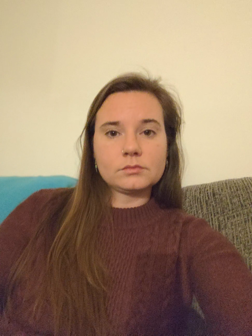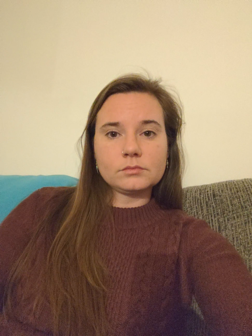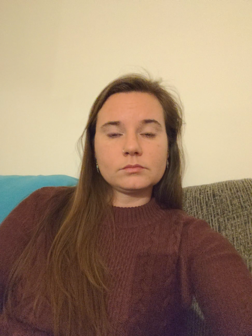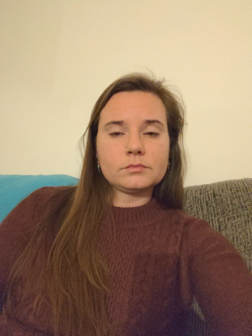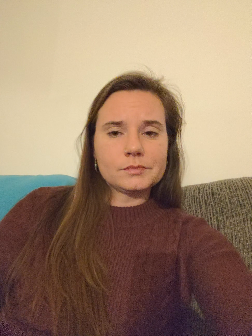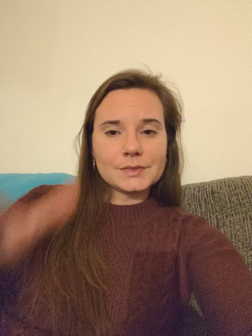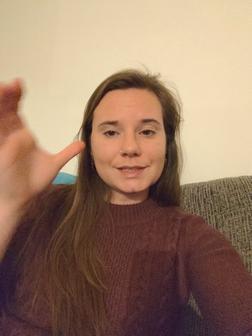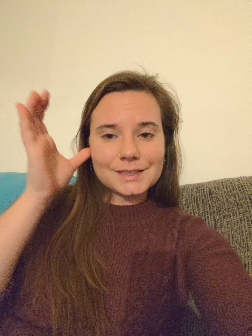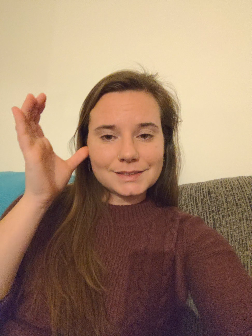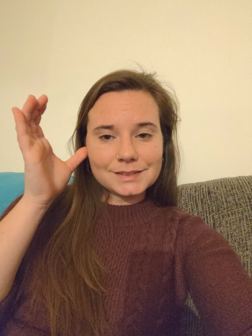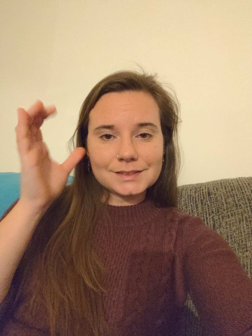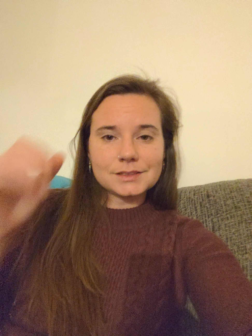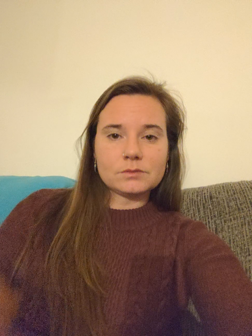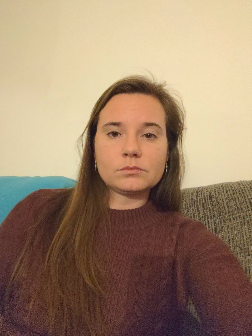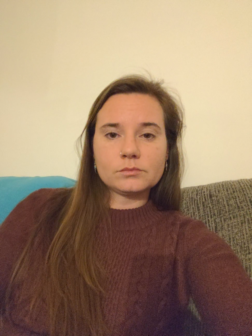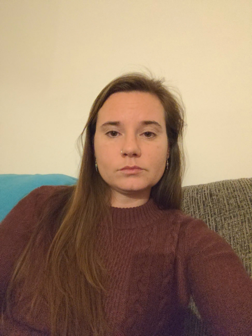listen